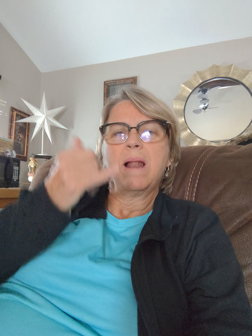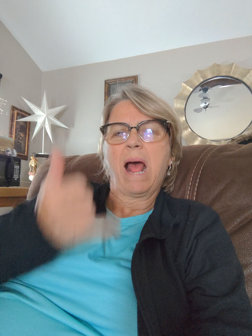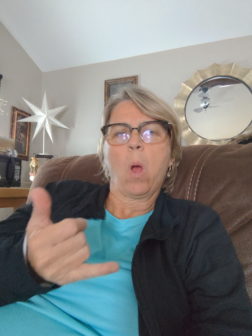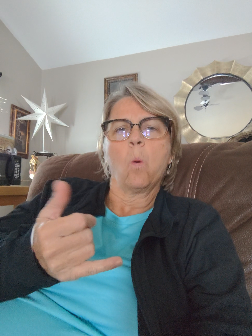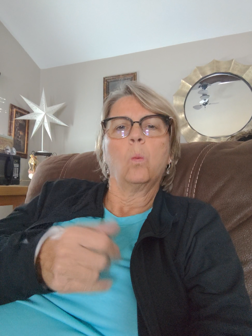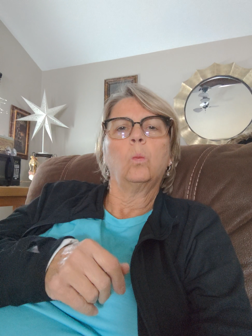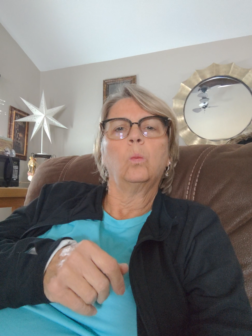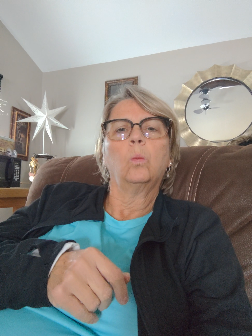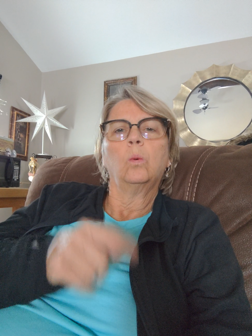now